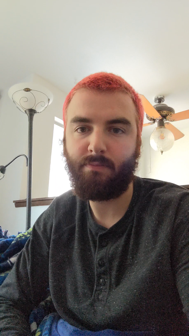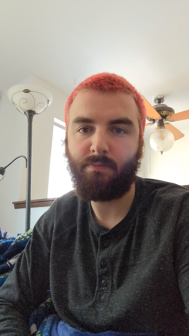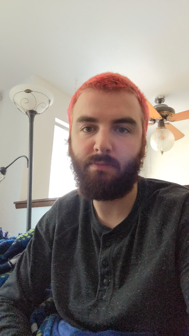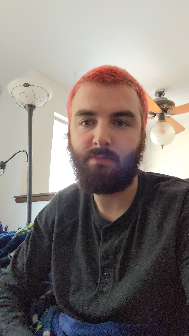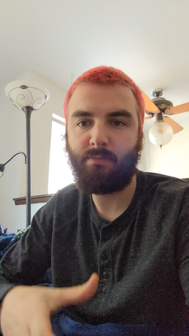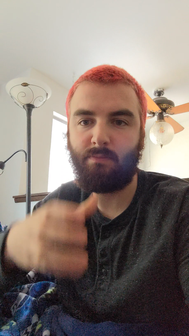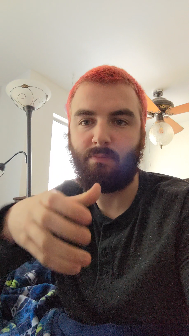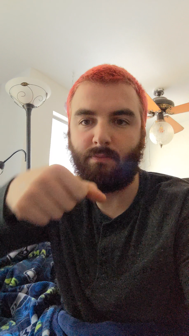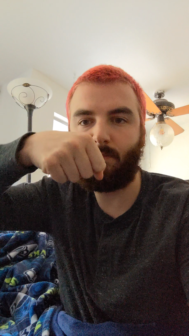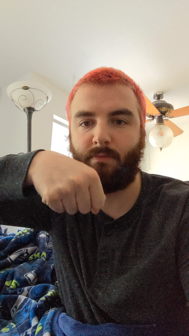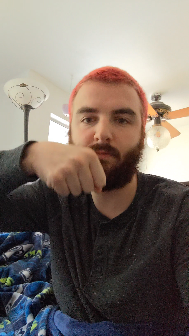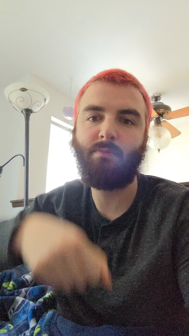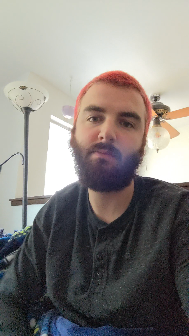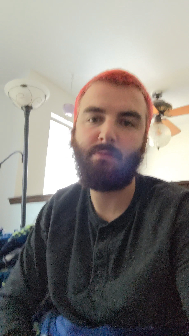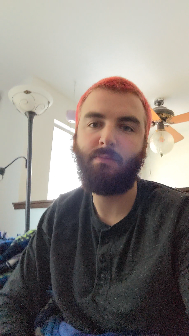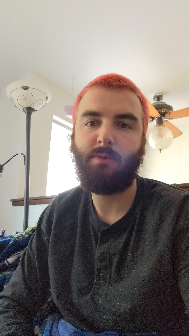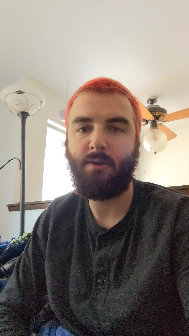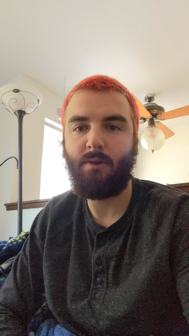bucket